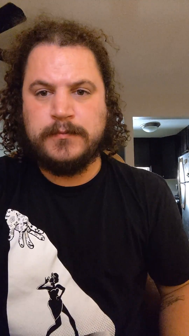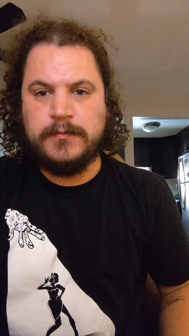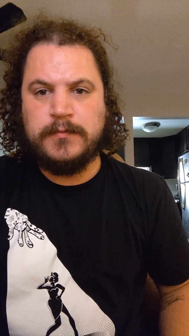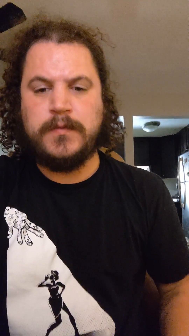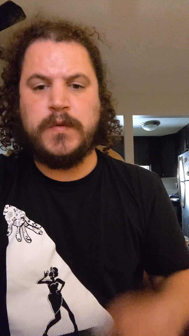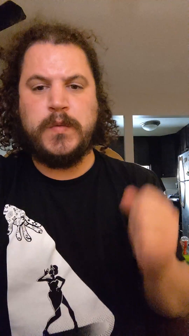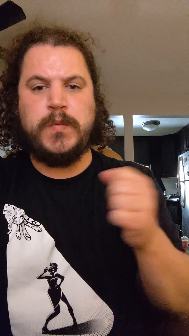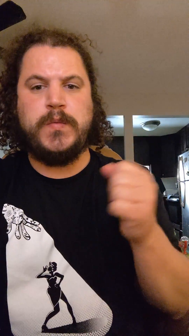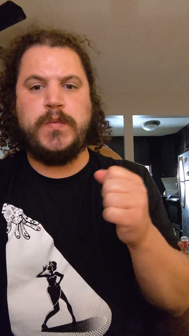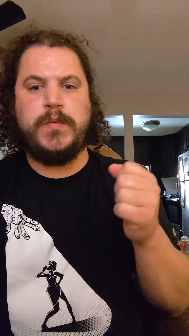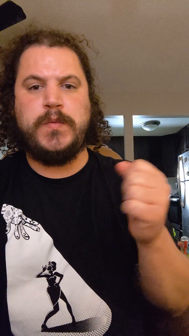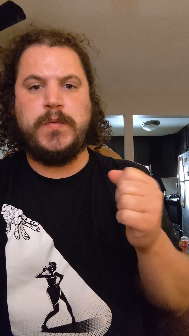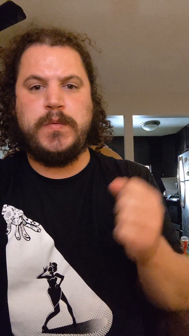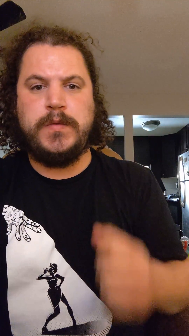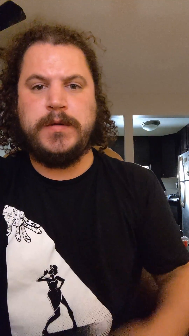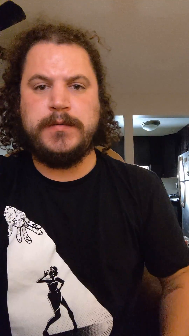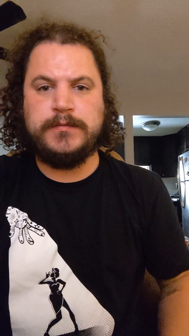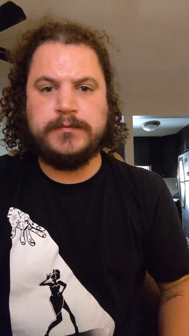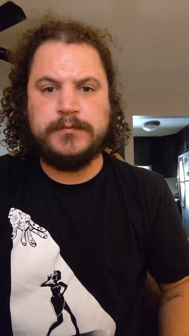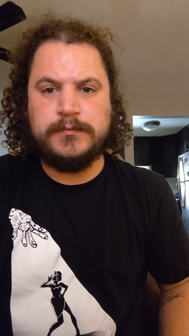cold